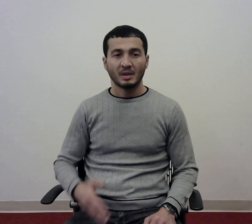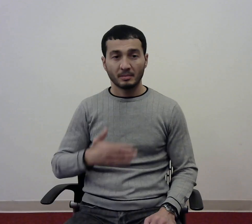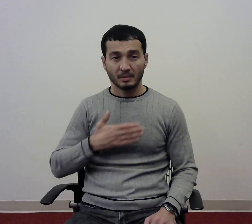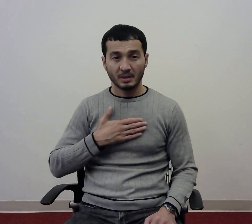mən